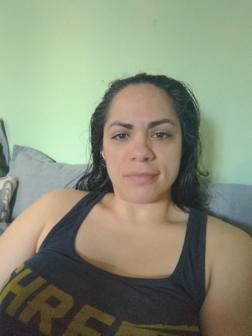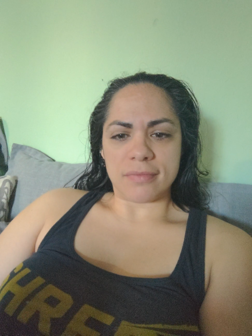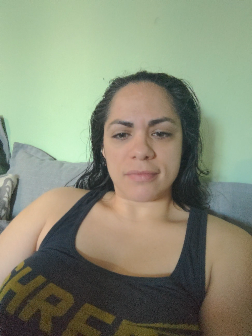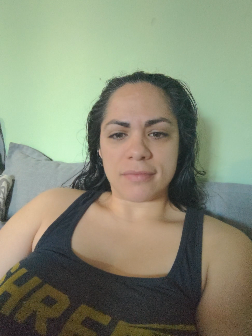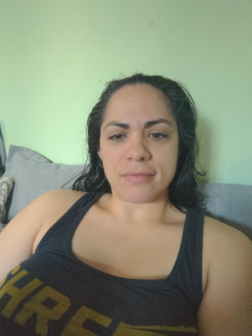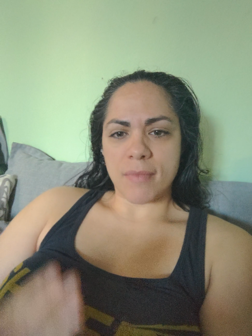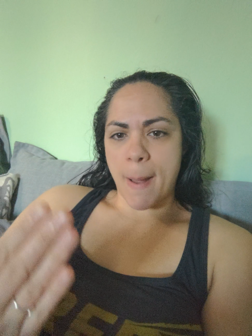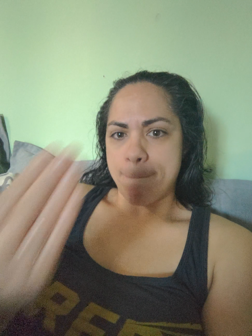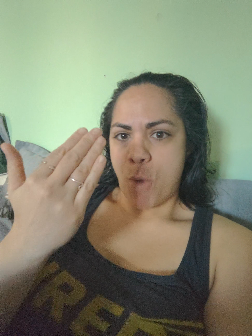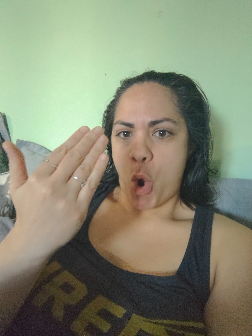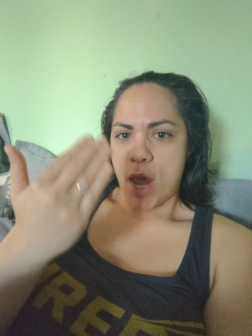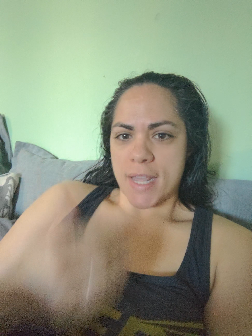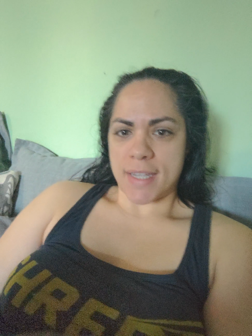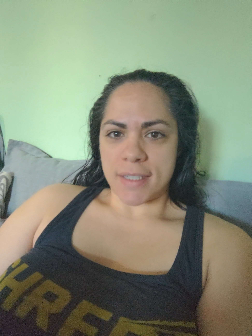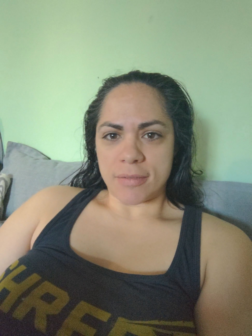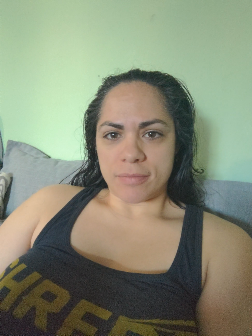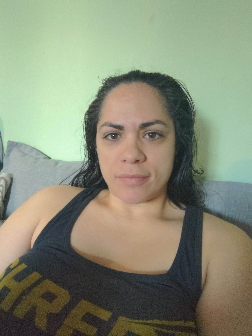morning